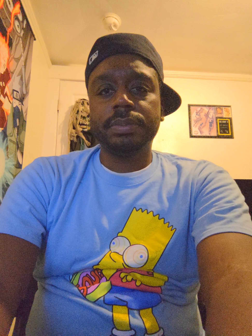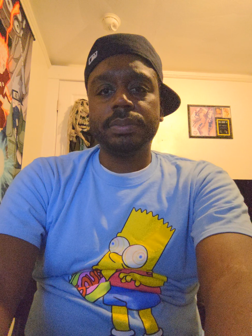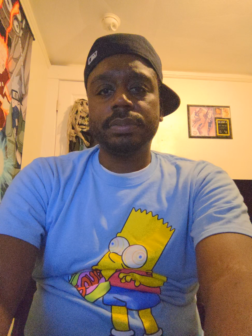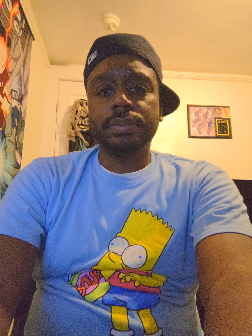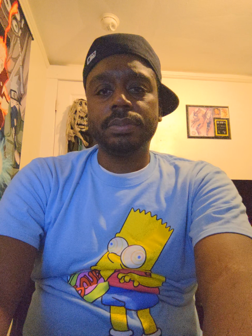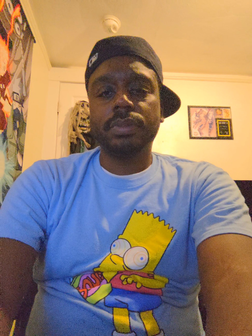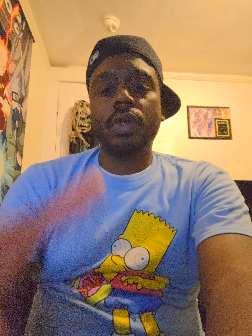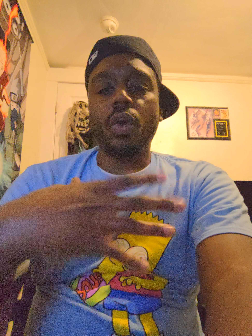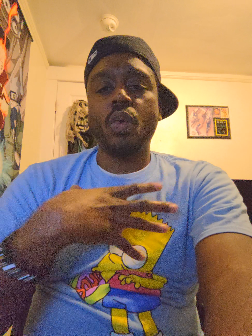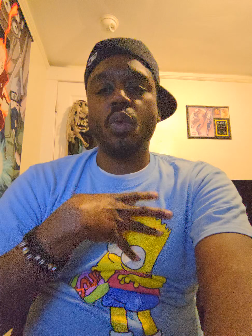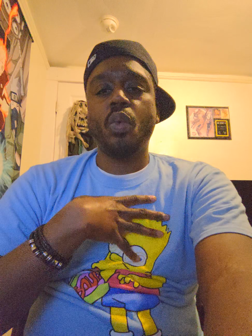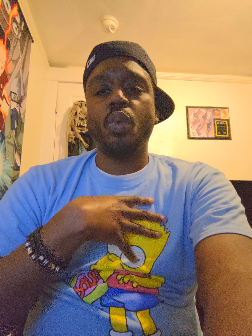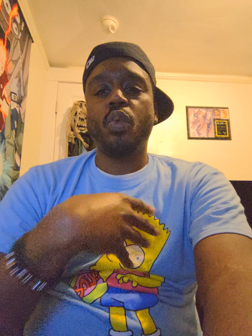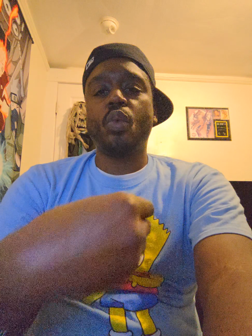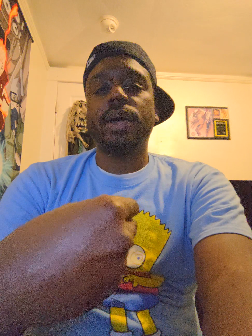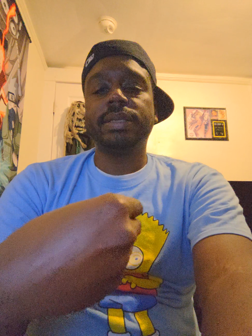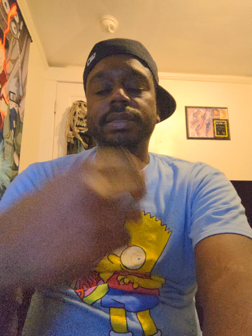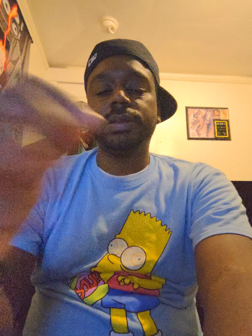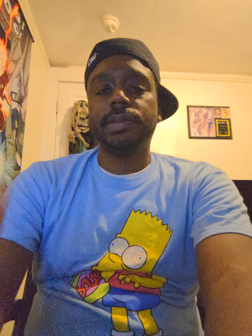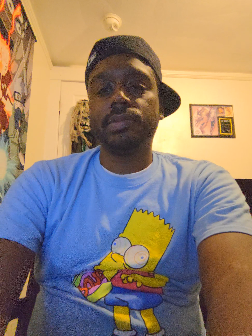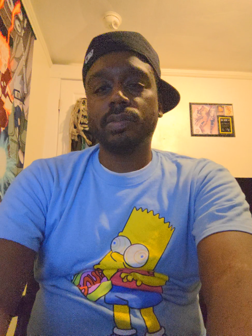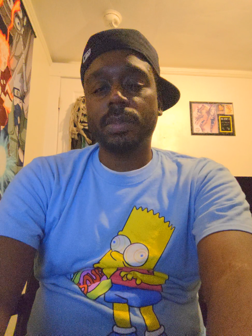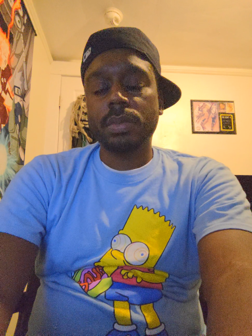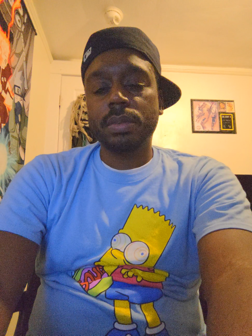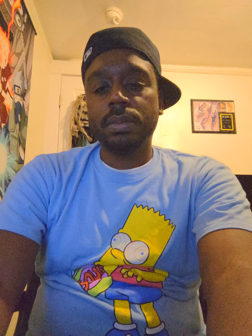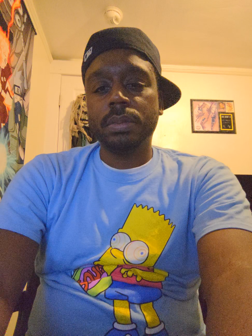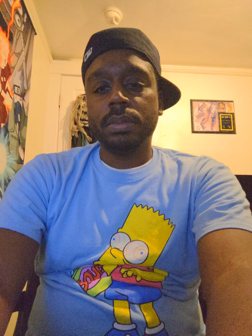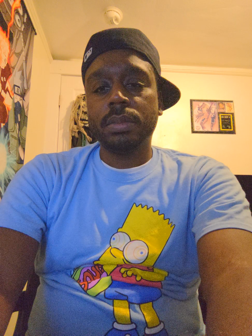white